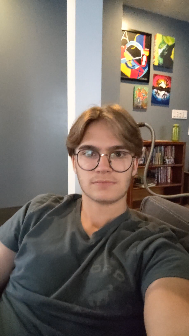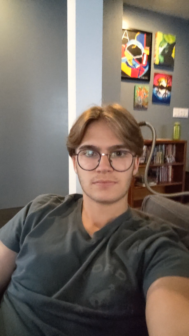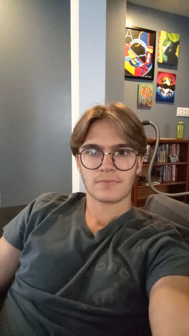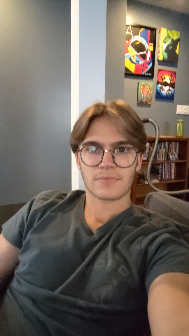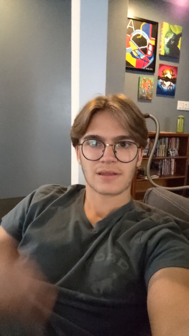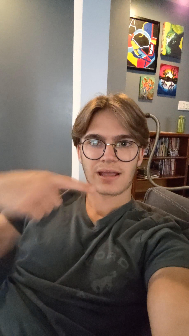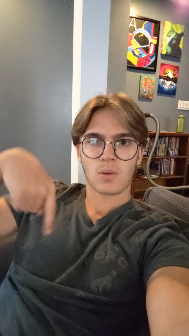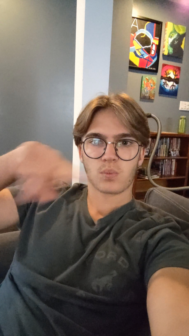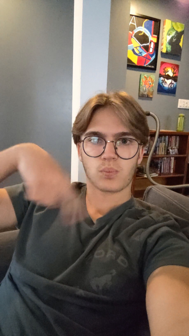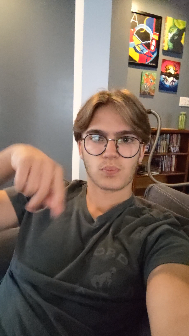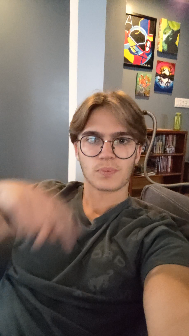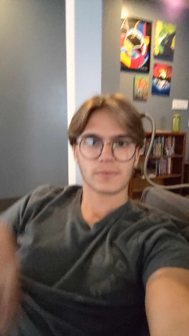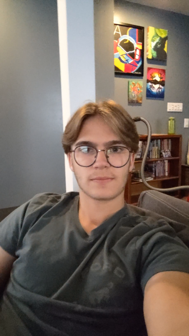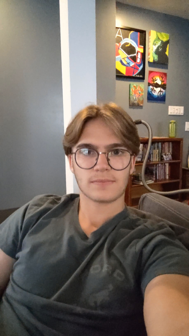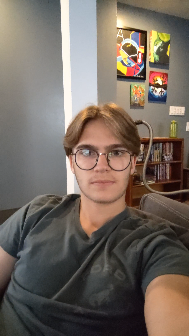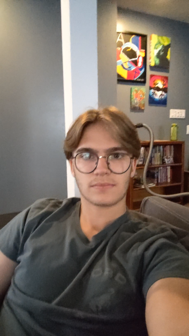around